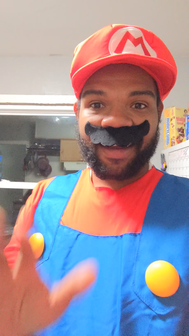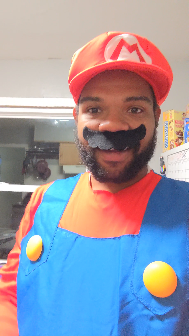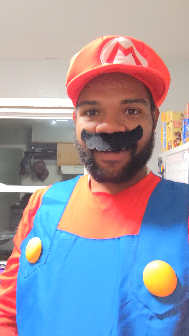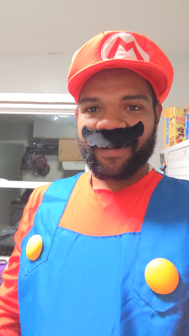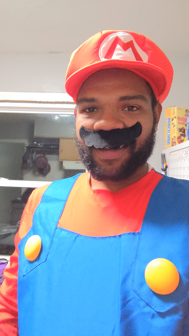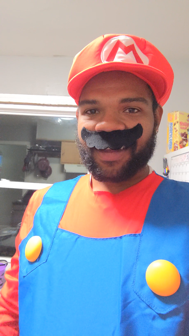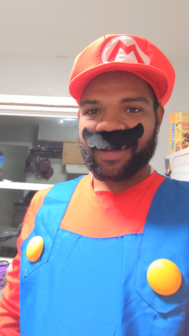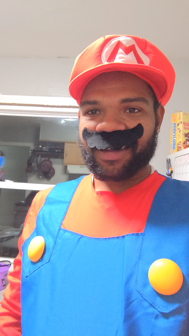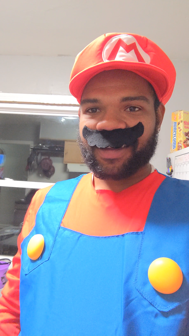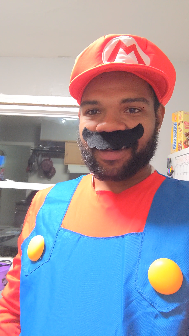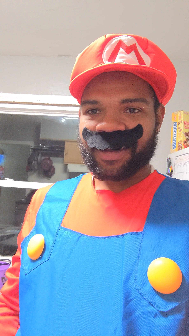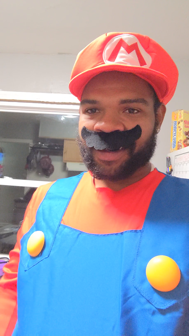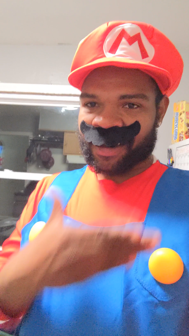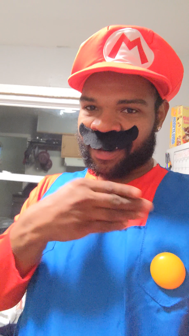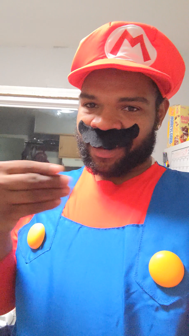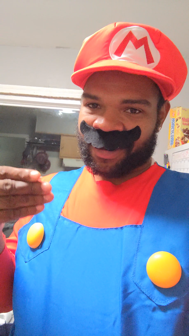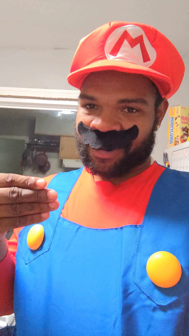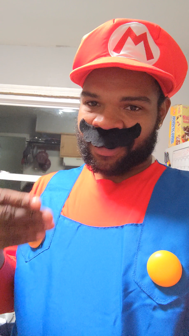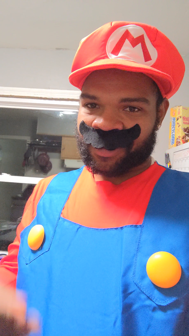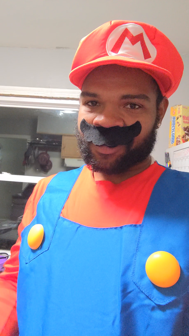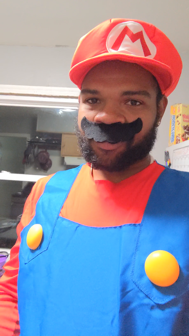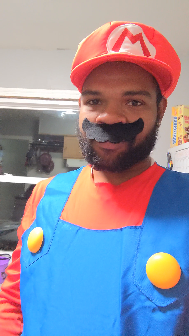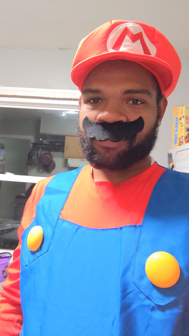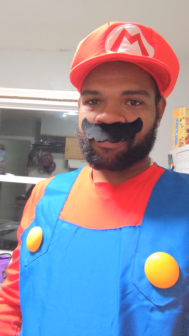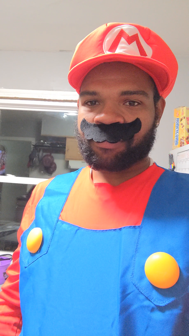and